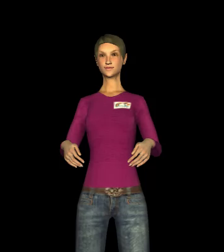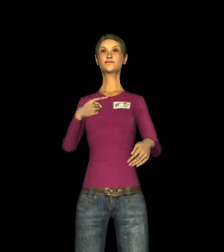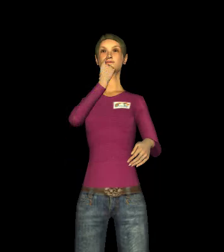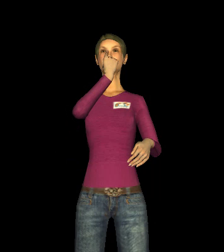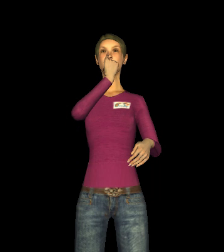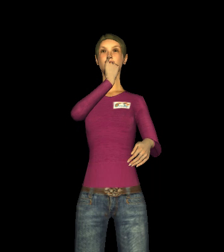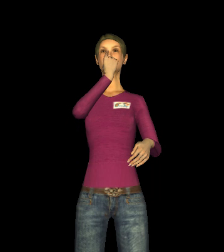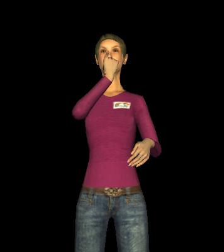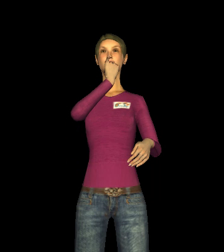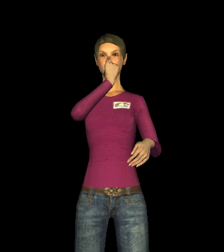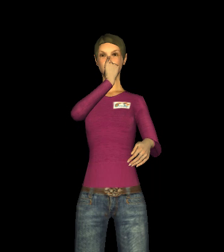أنف